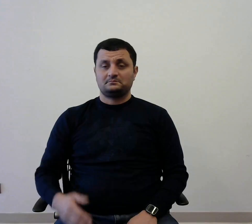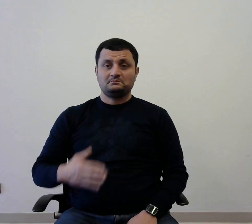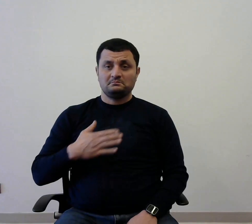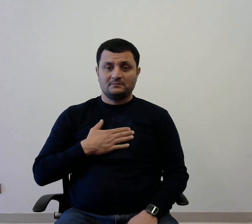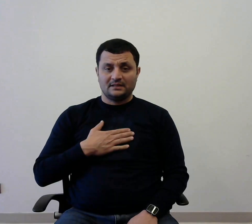mən